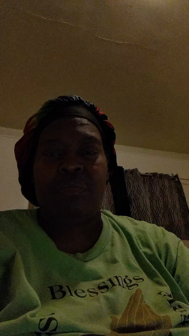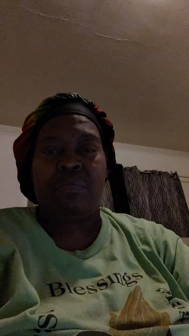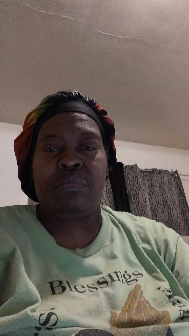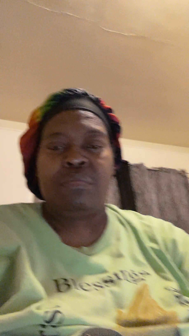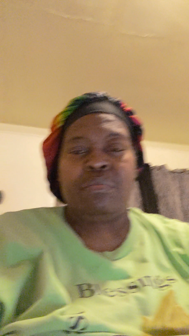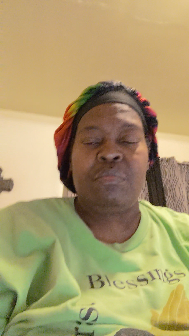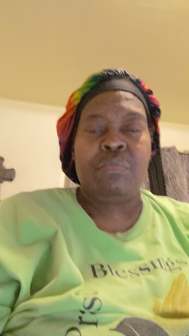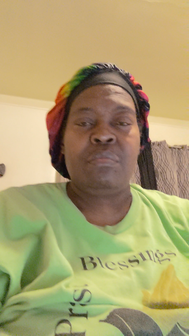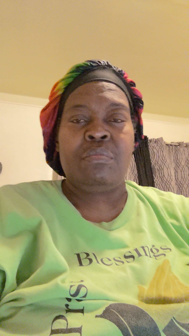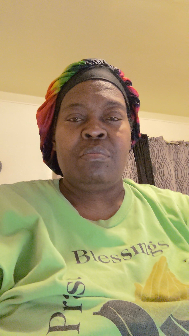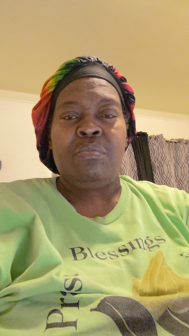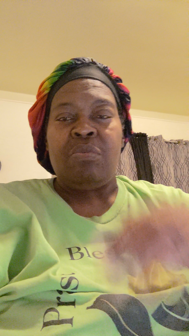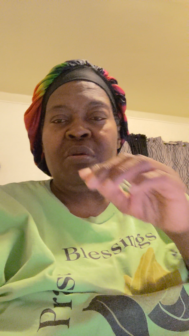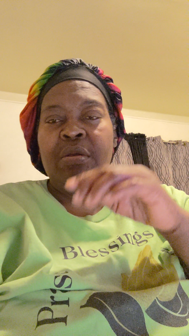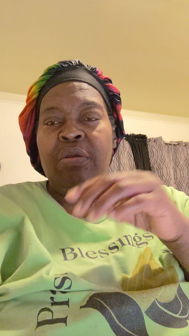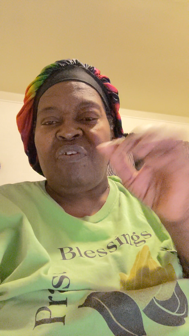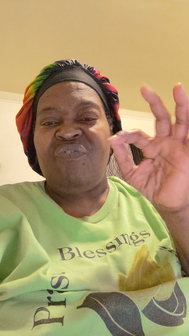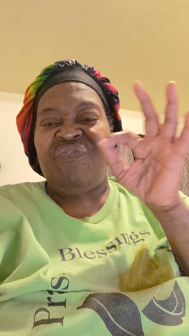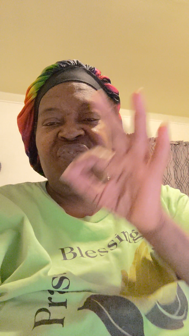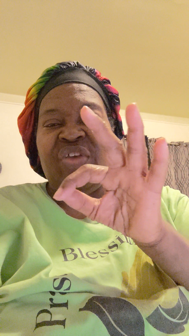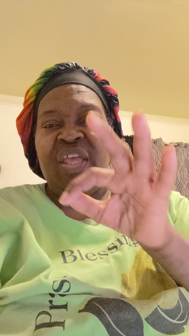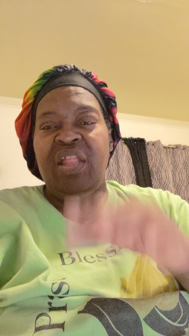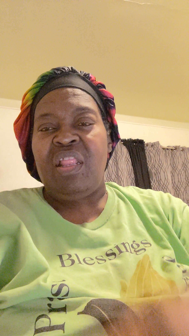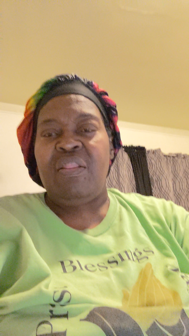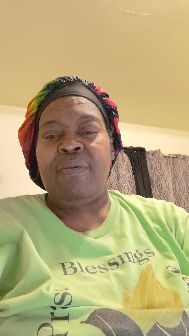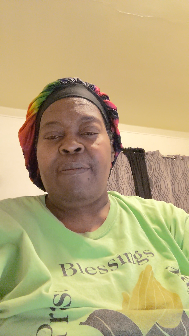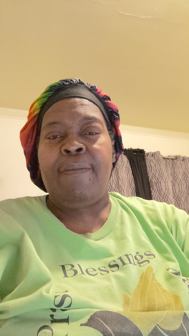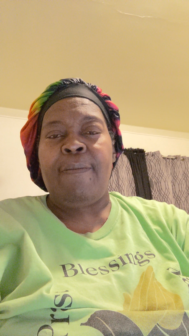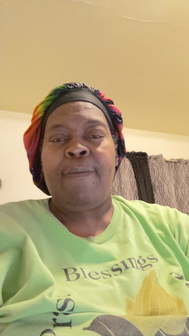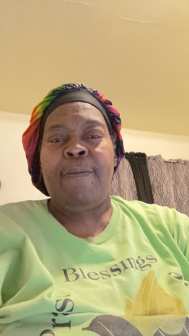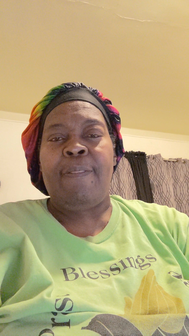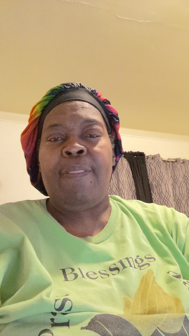fit